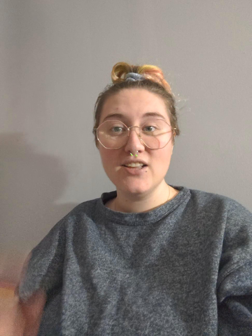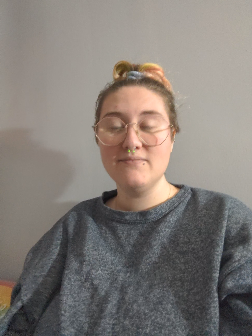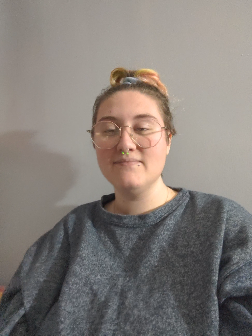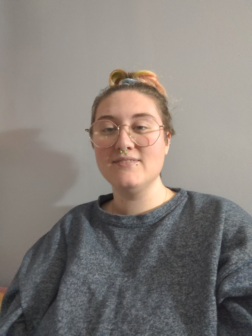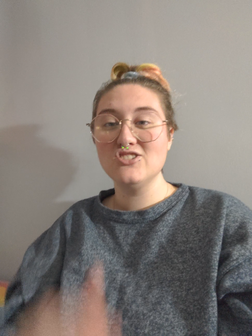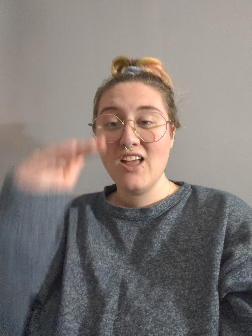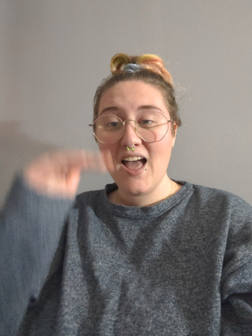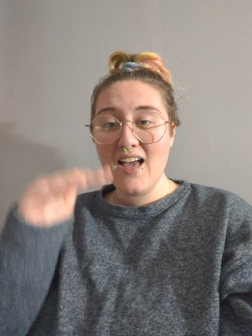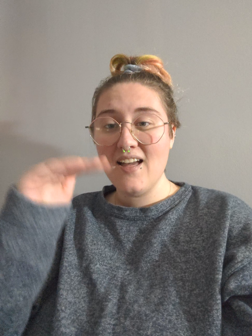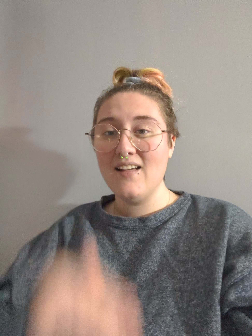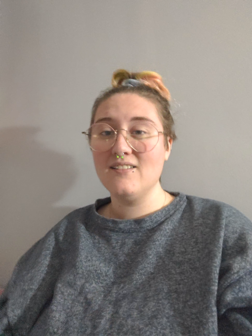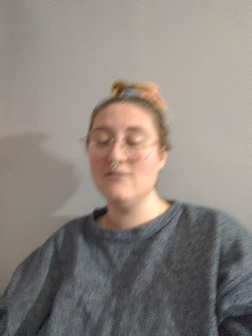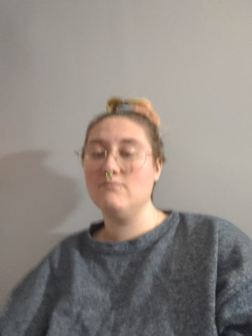child